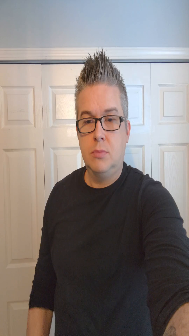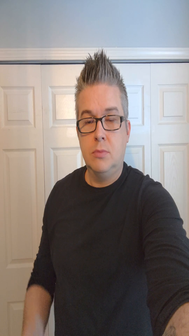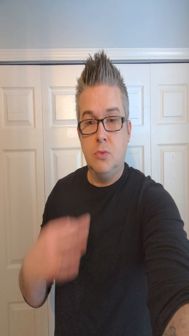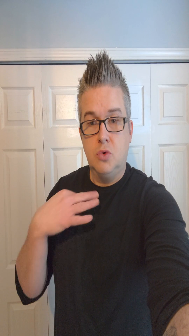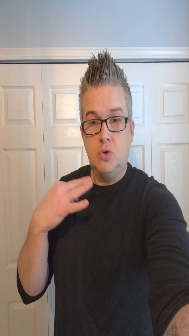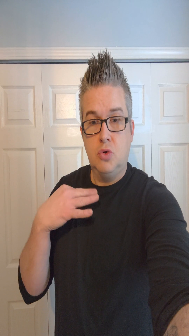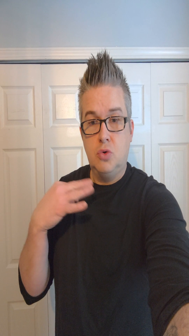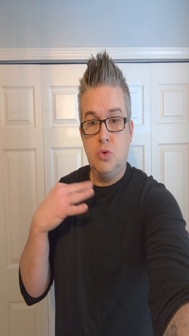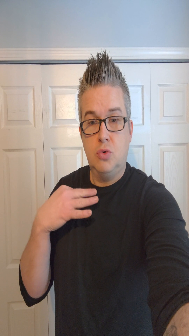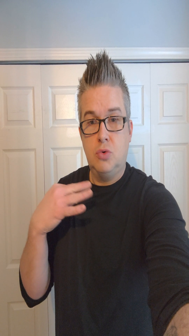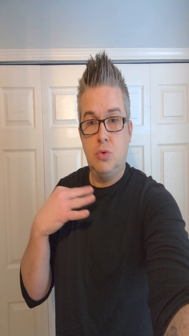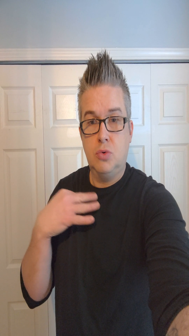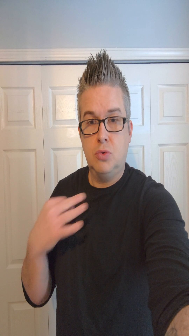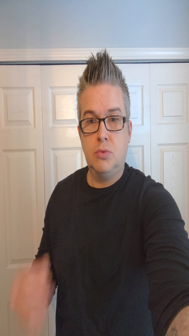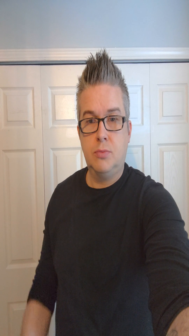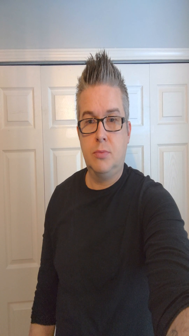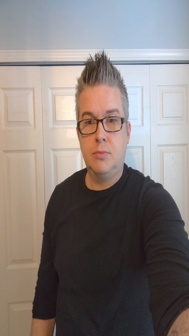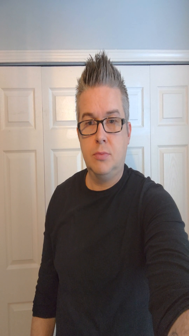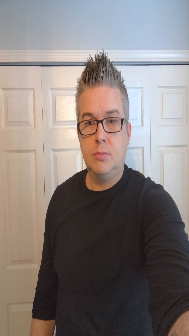shirt